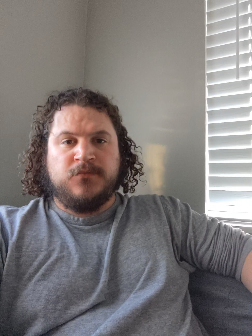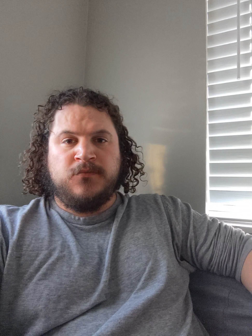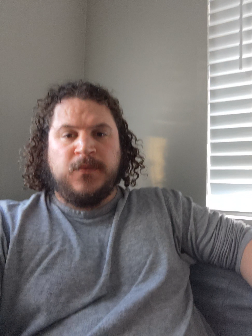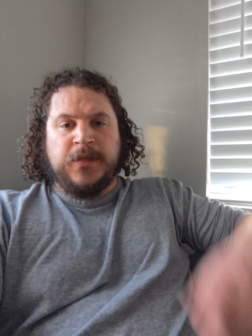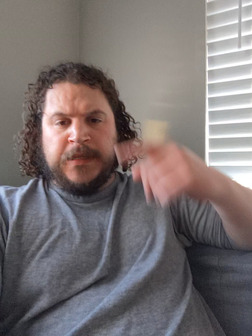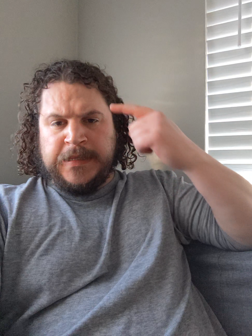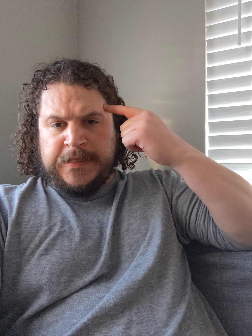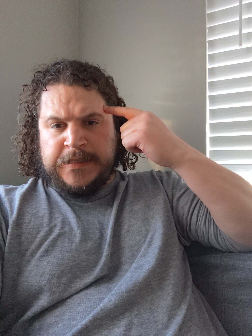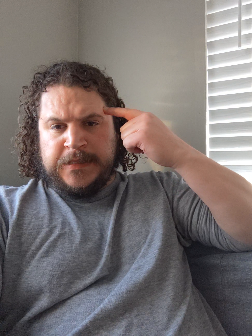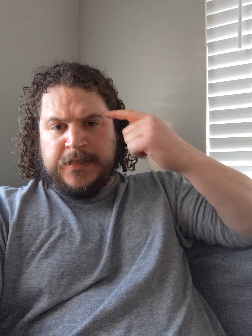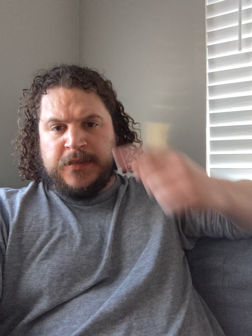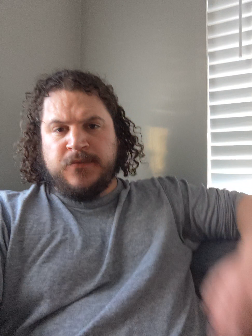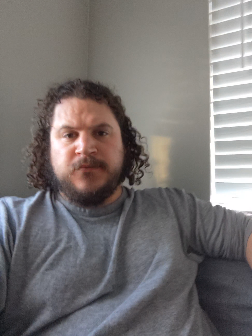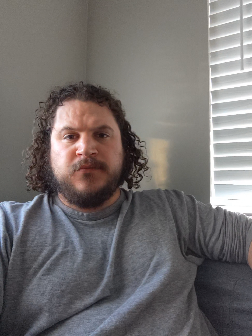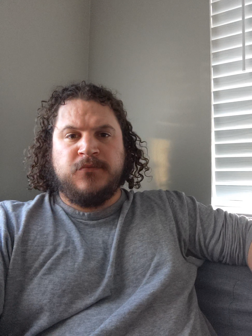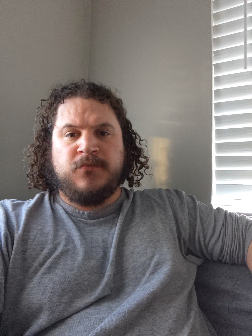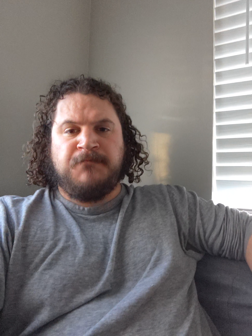think